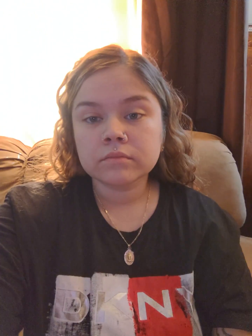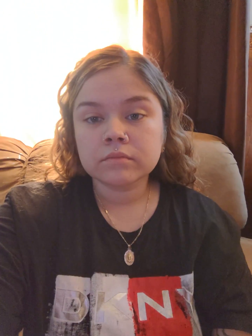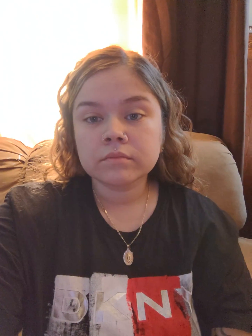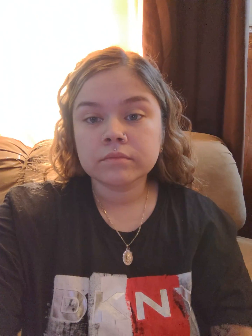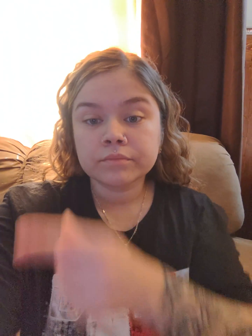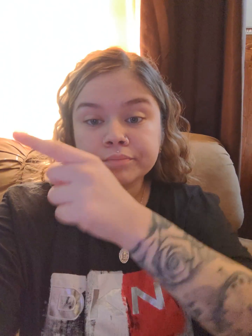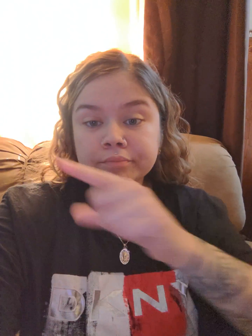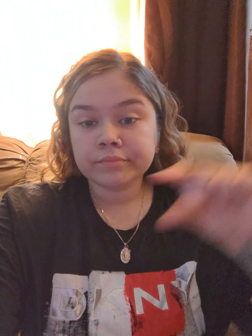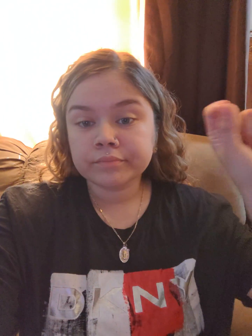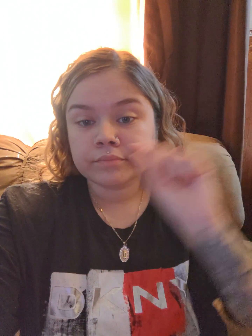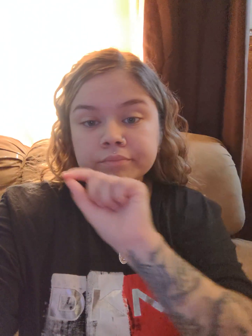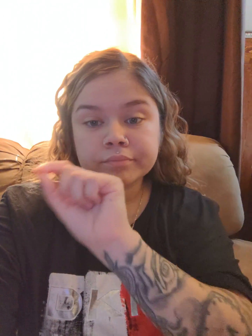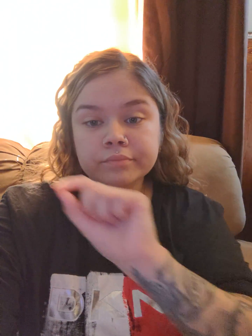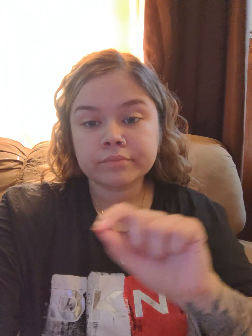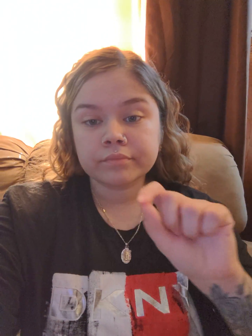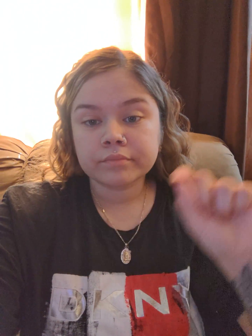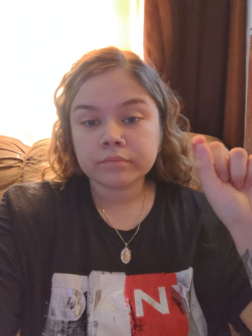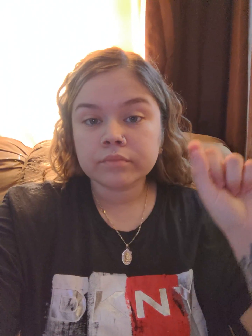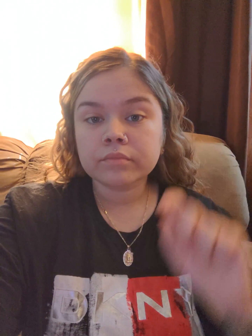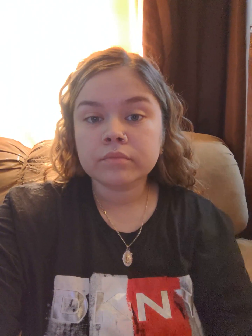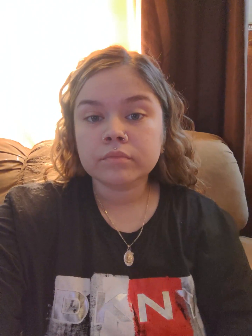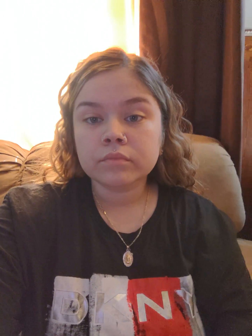peas